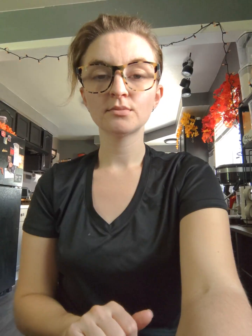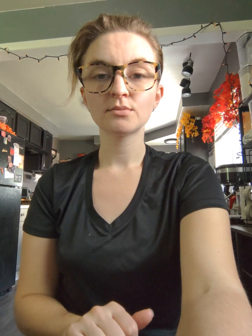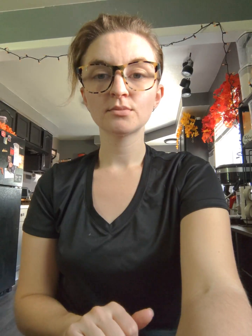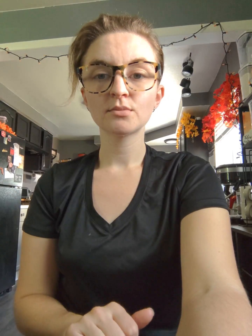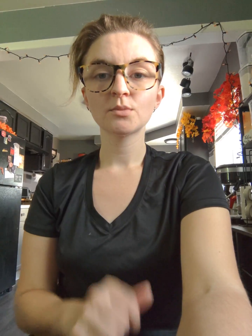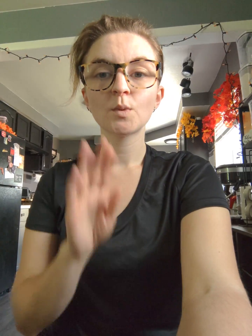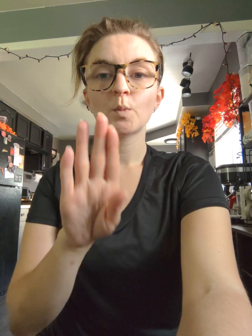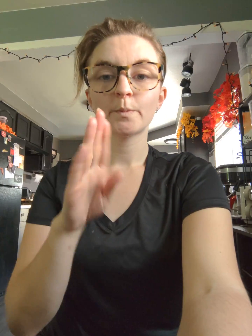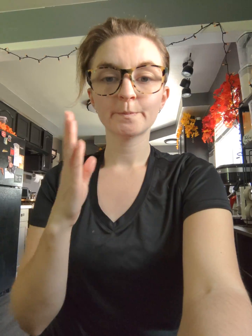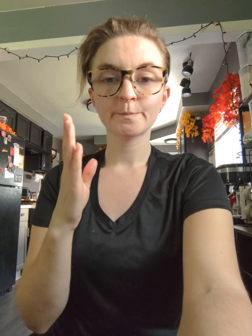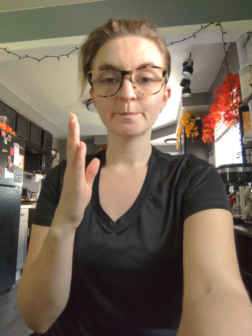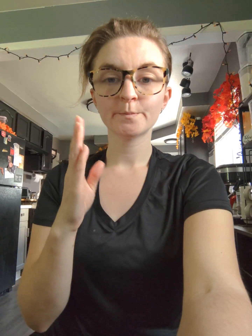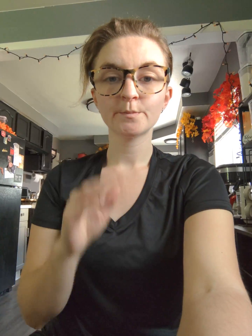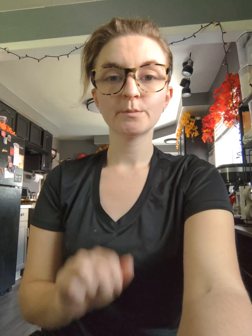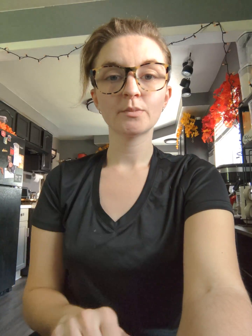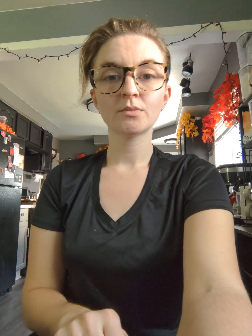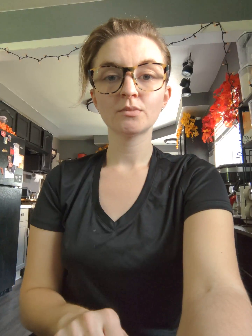door